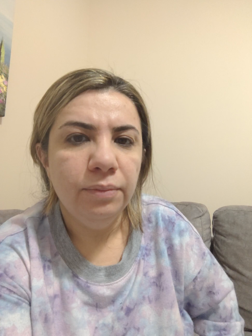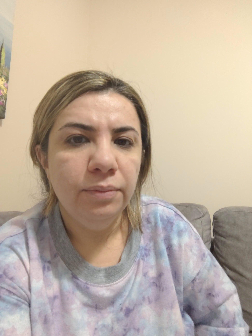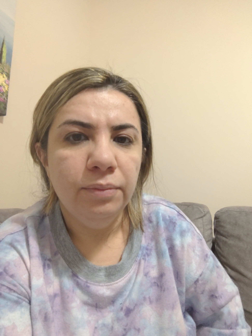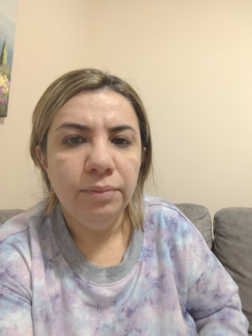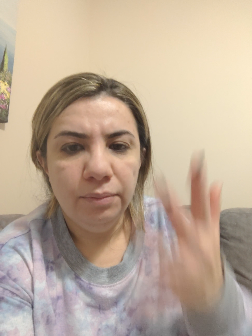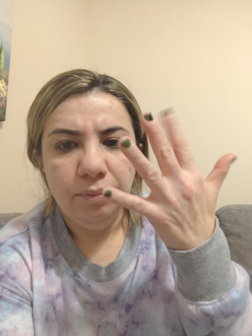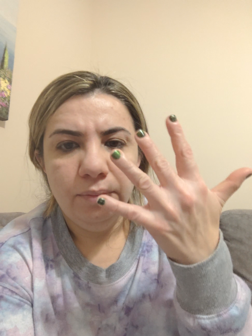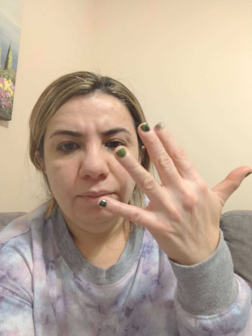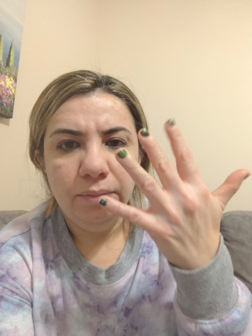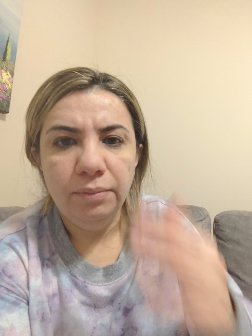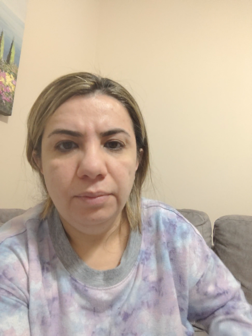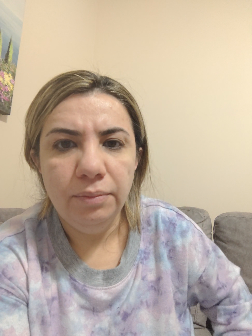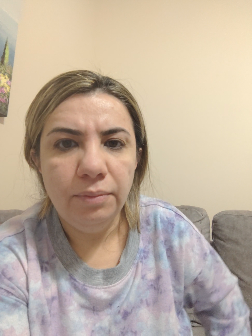finger